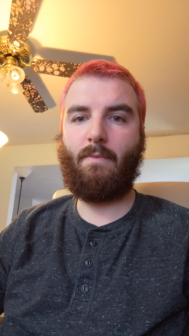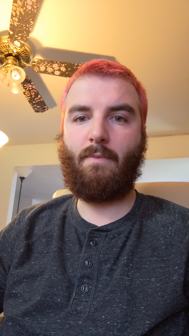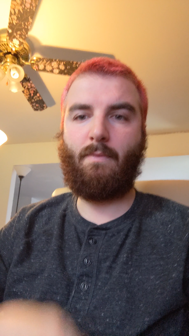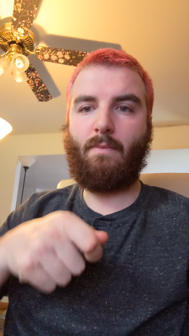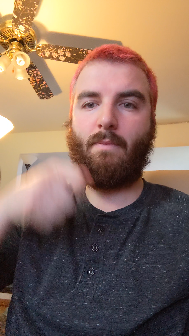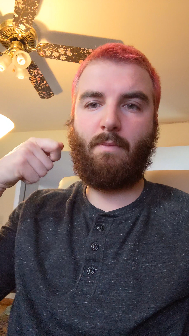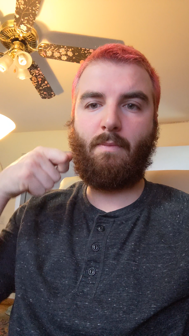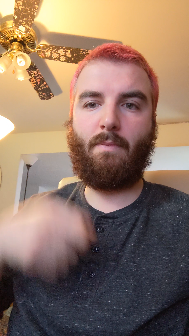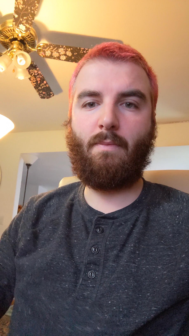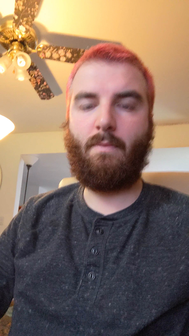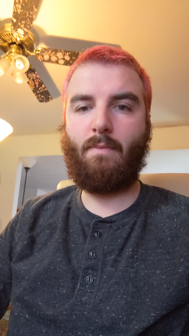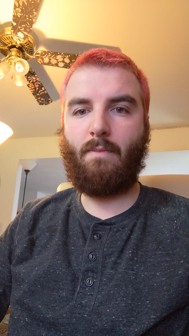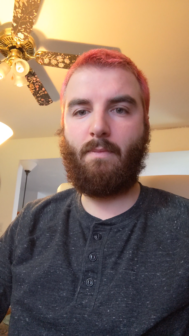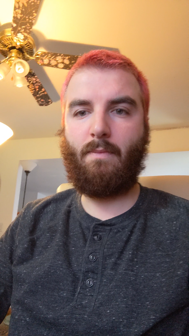pull